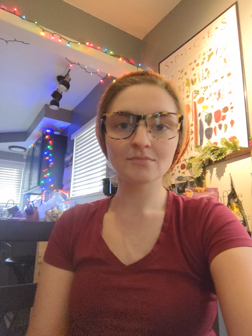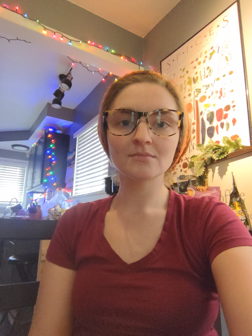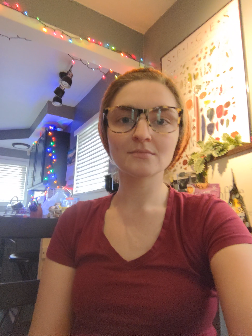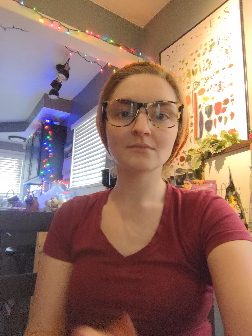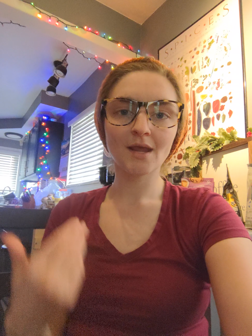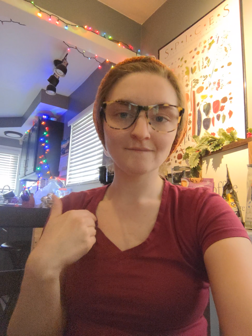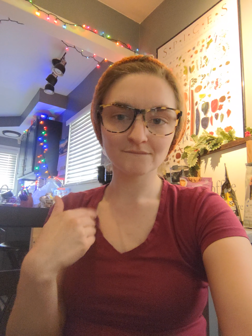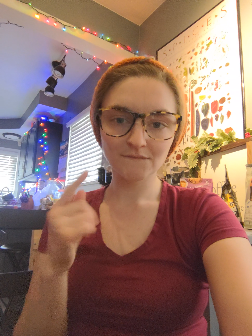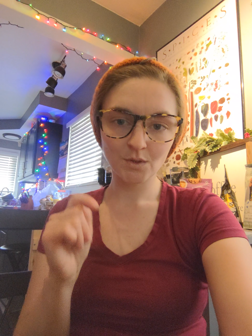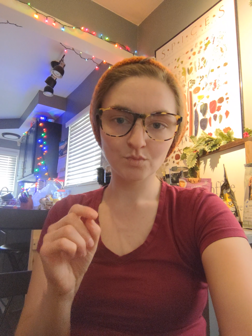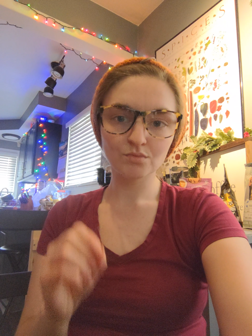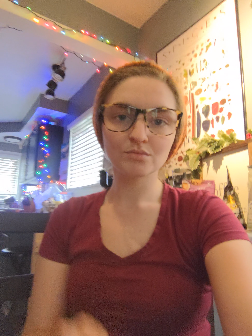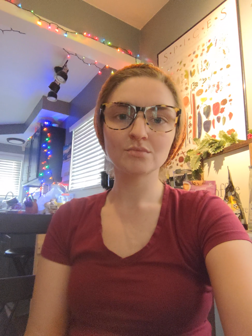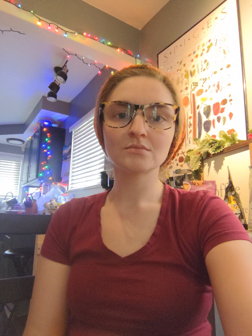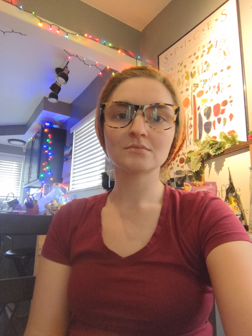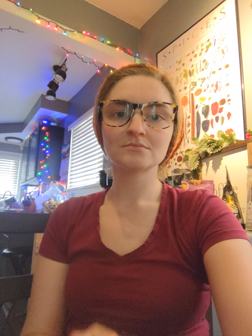have to